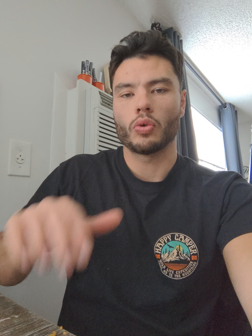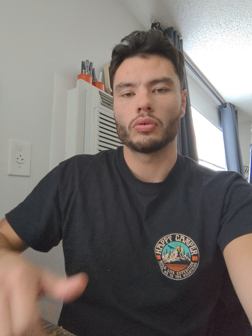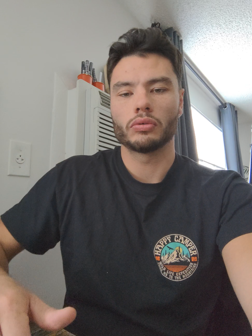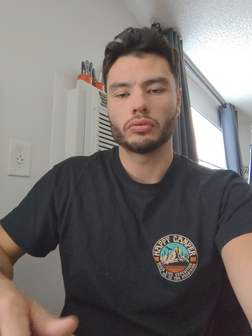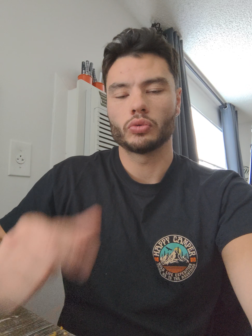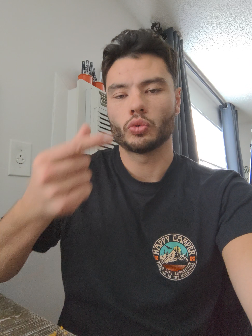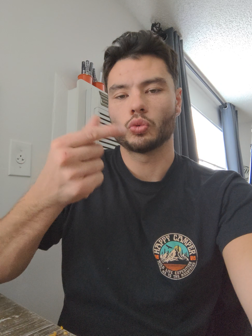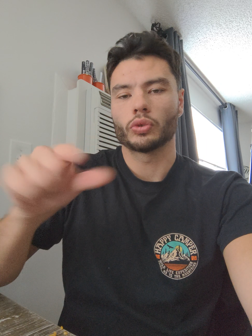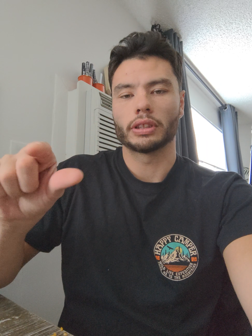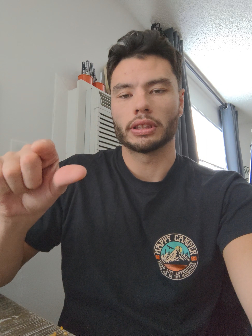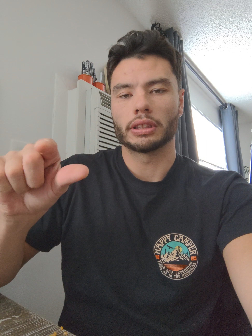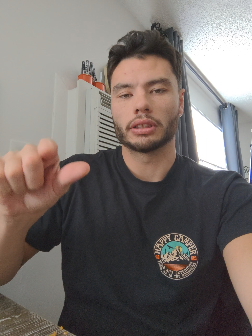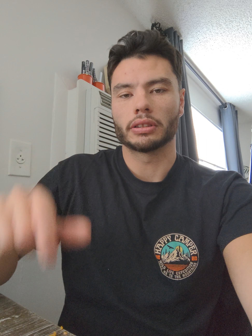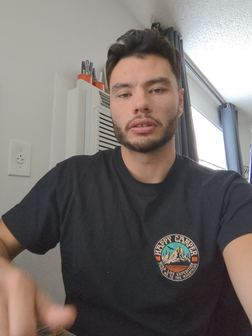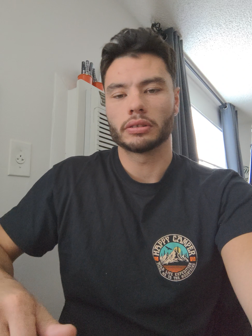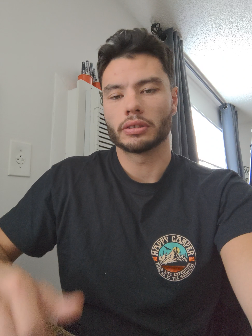green